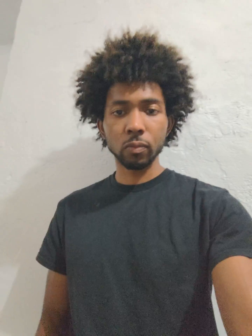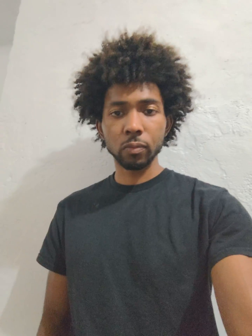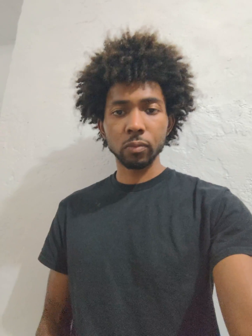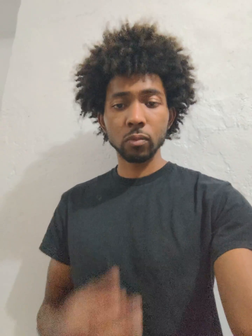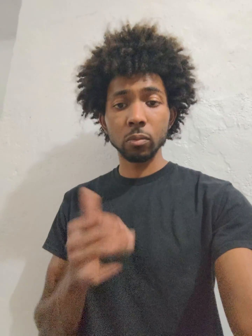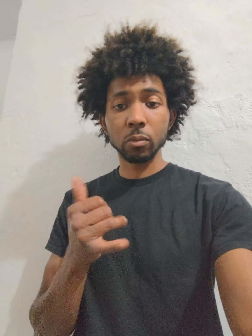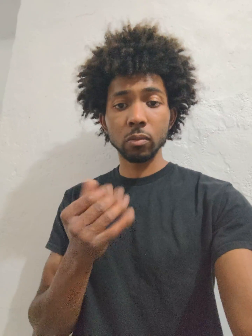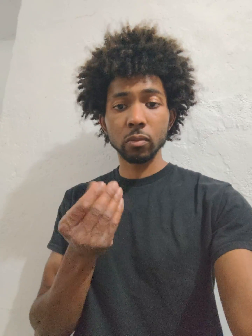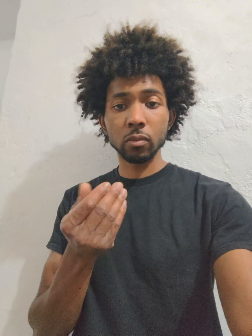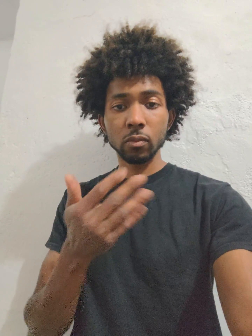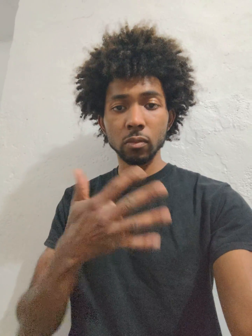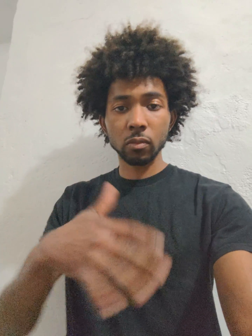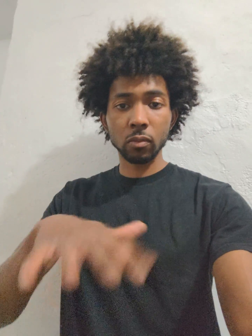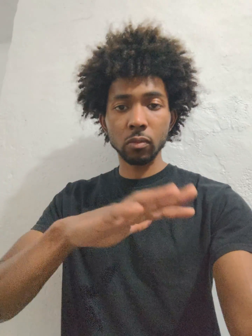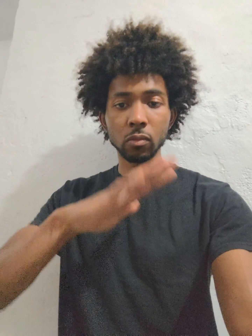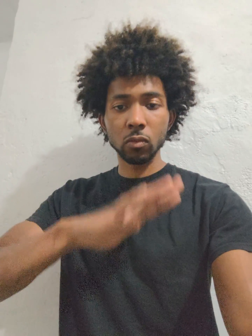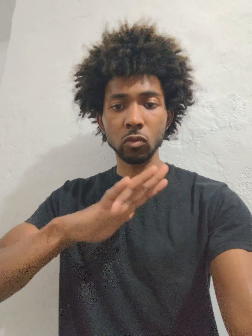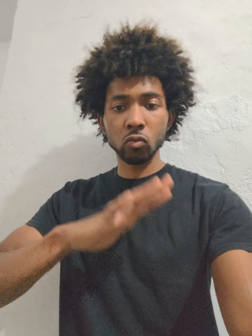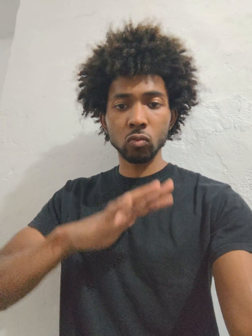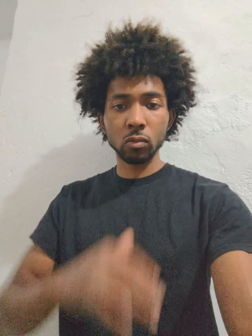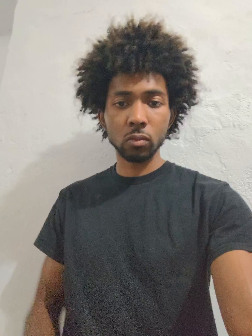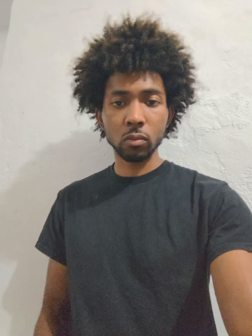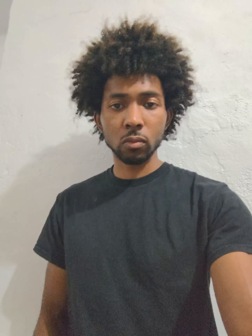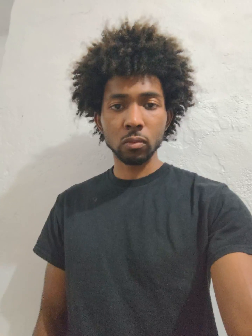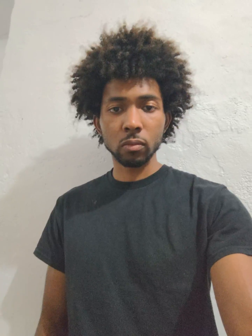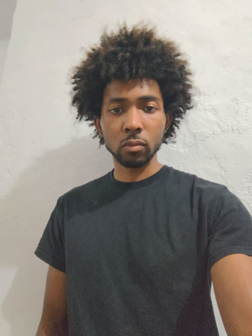playground